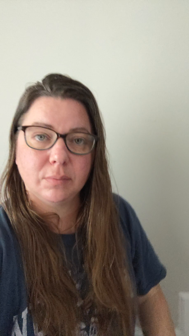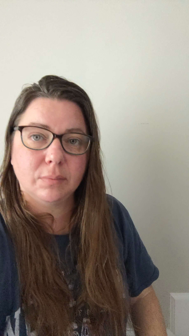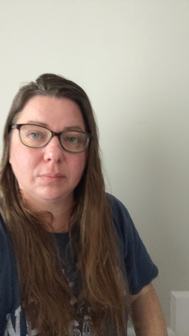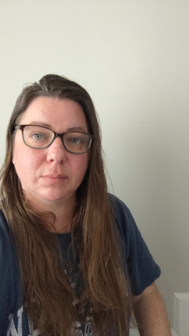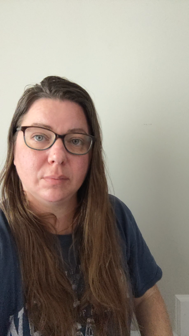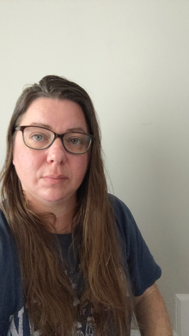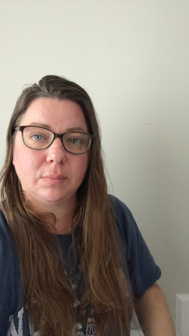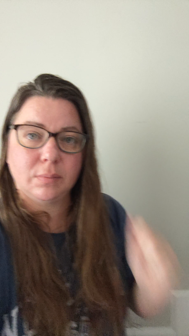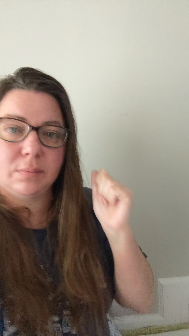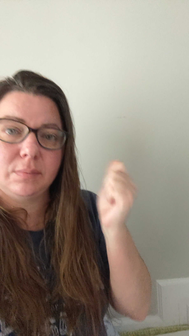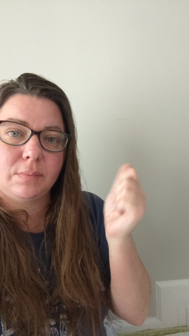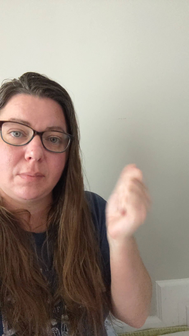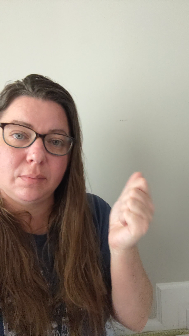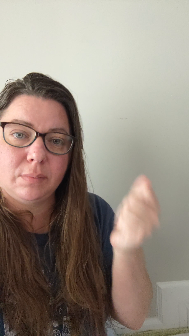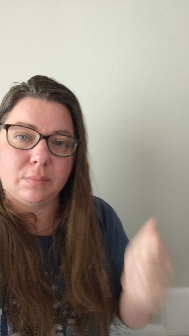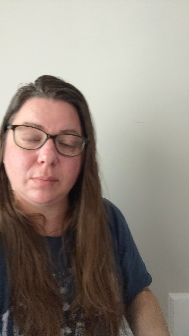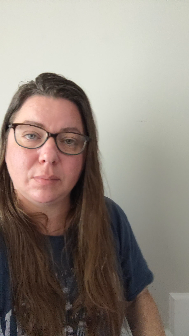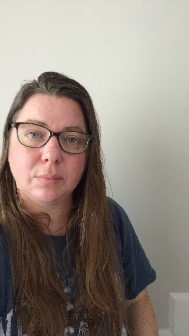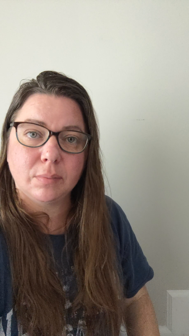bat